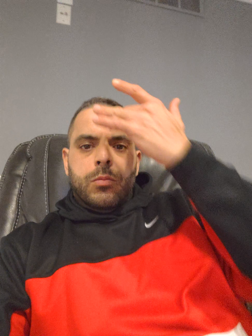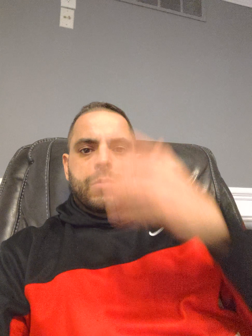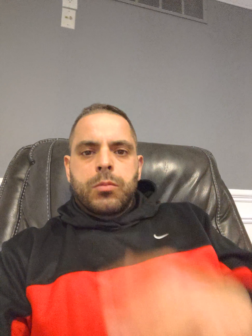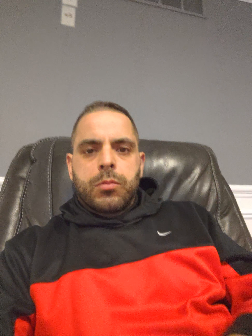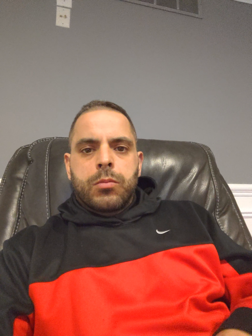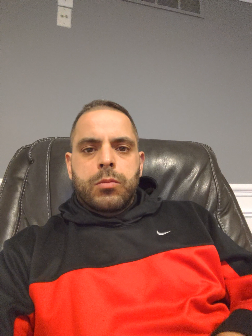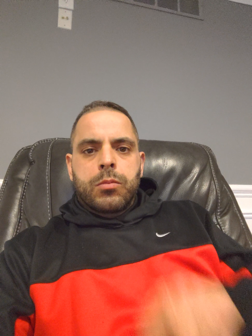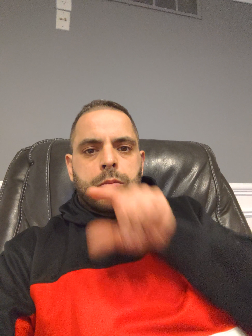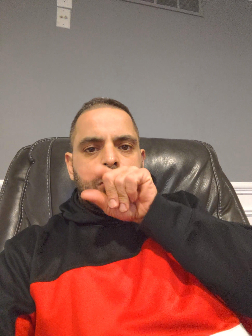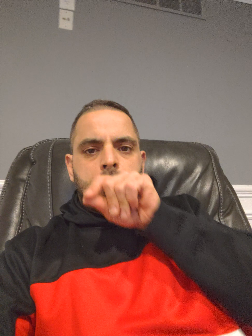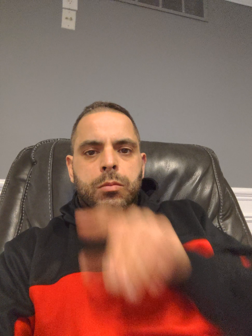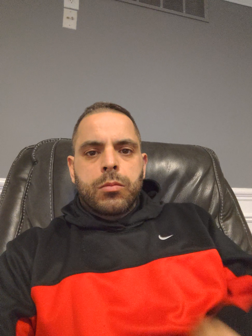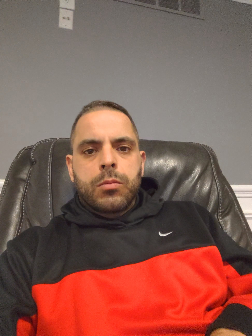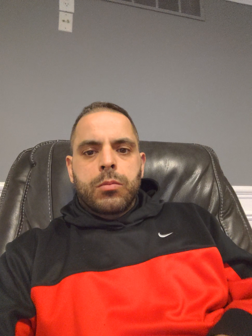goose